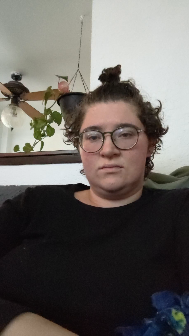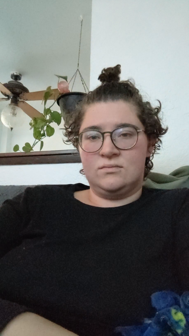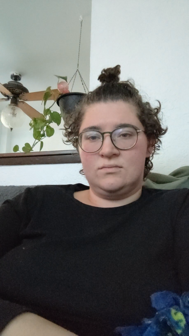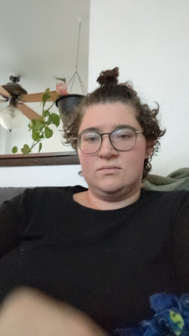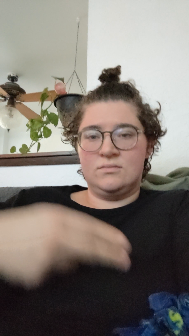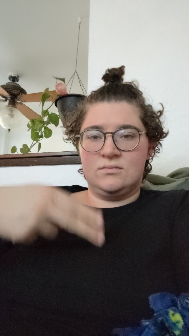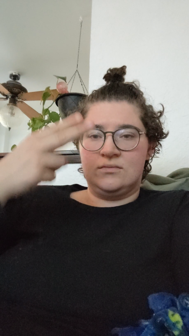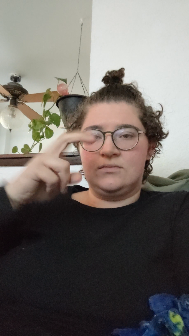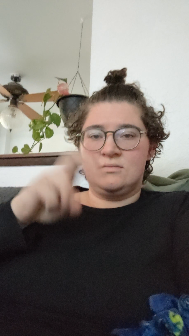high chair